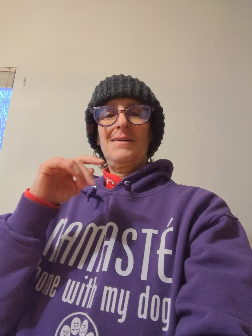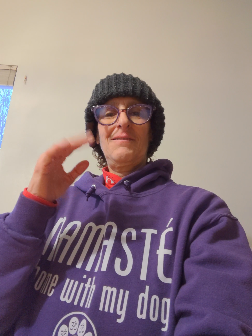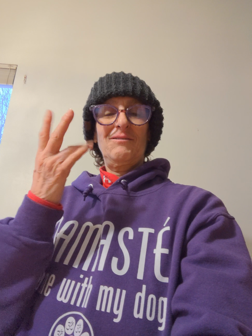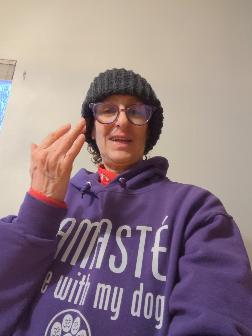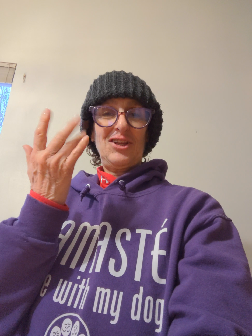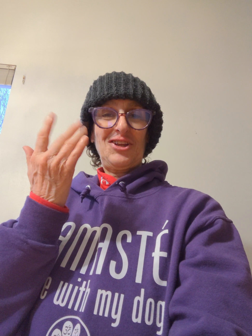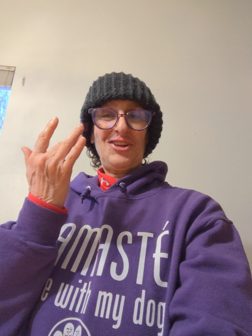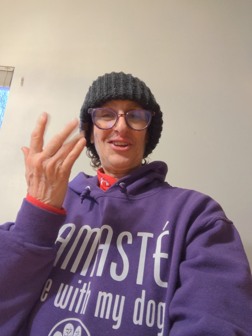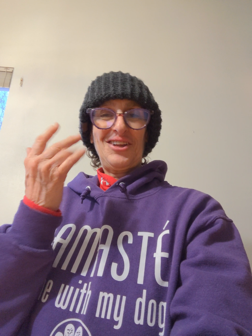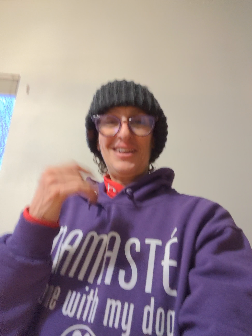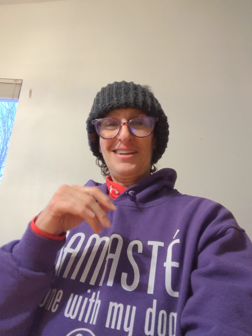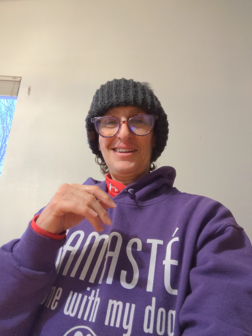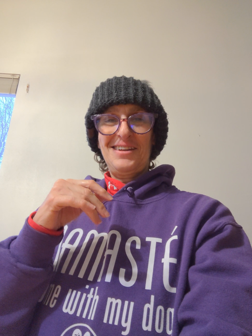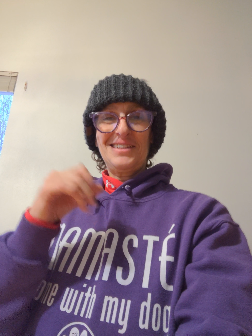finger